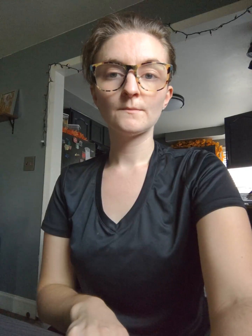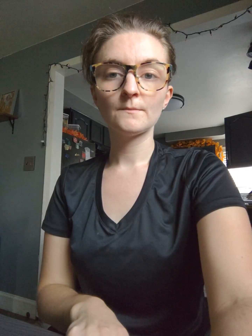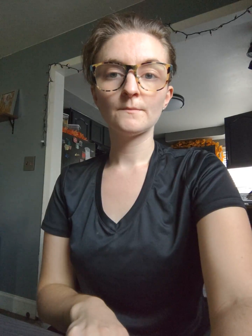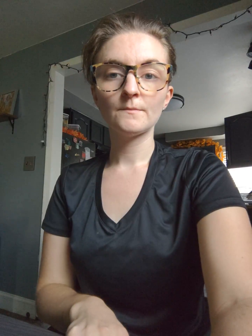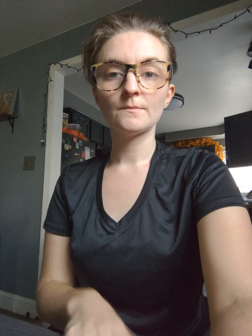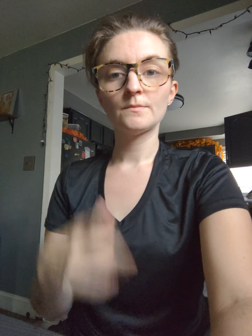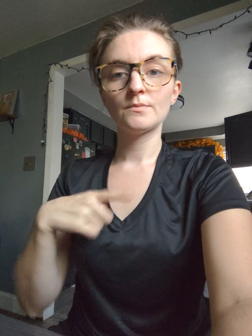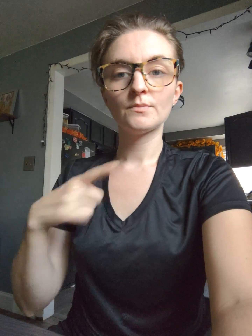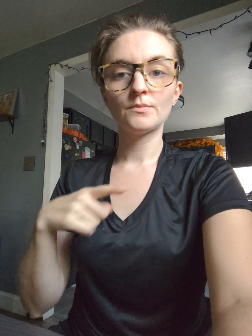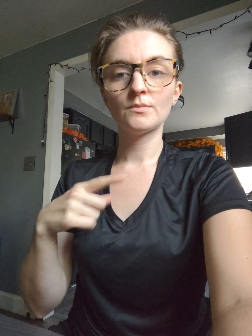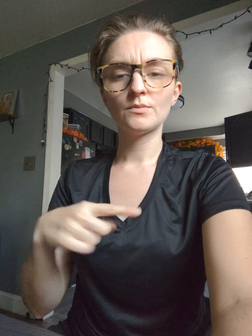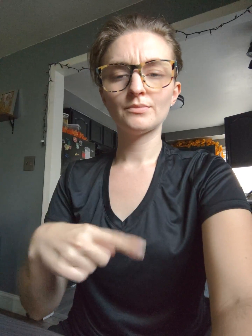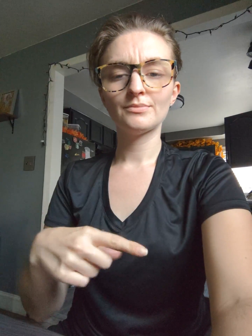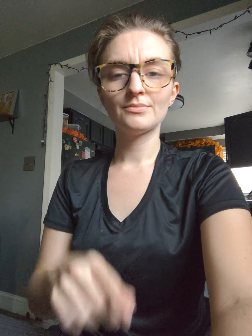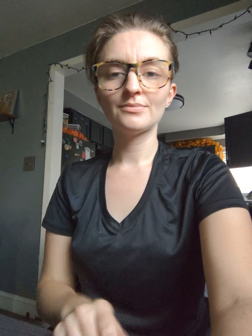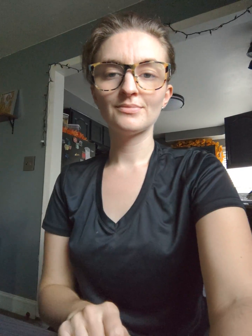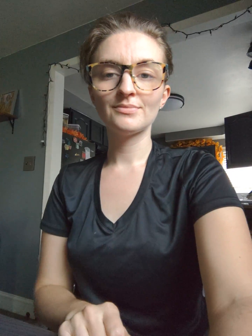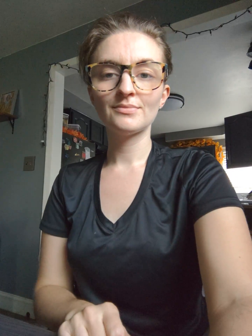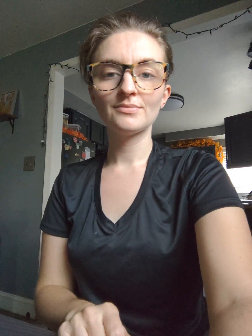knife